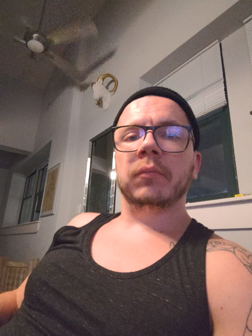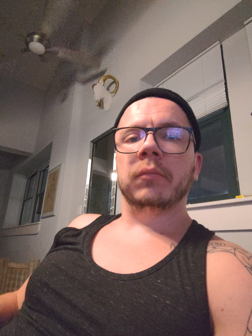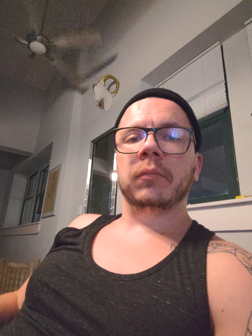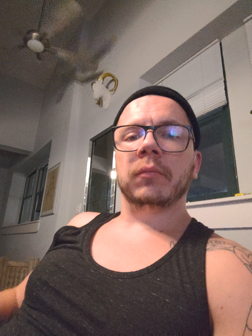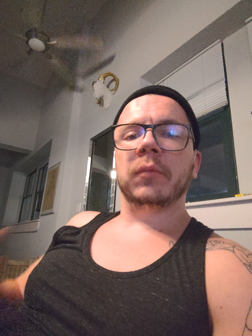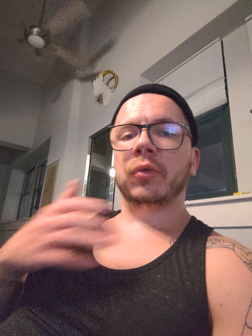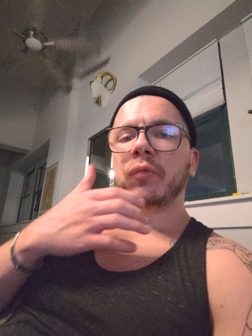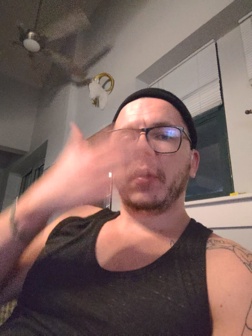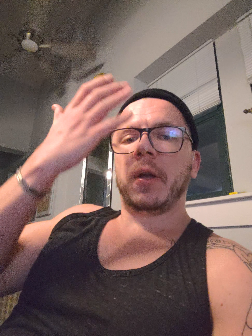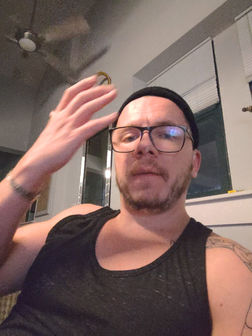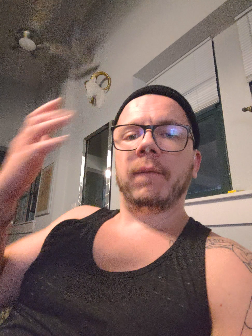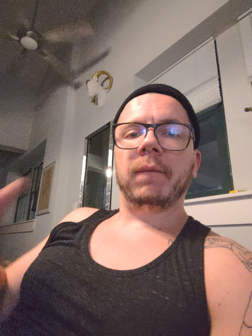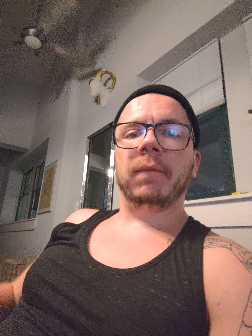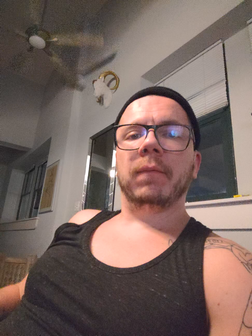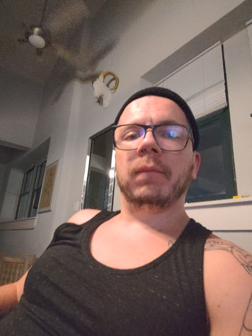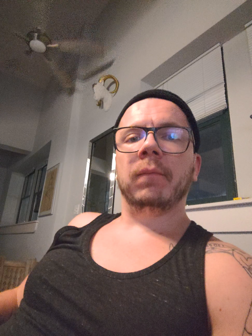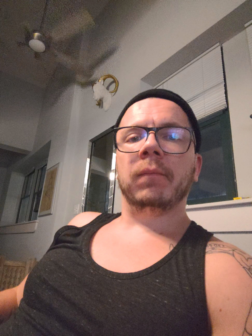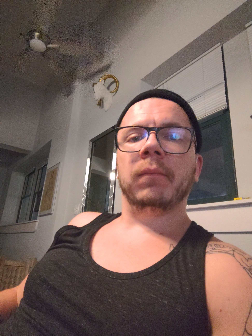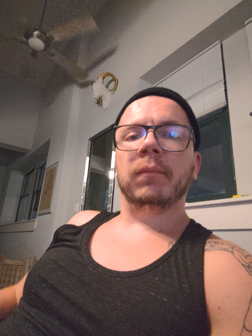giraffe